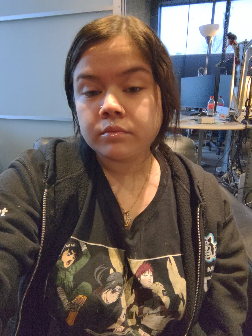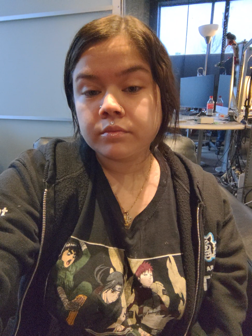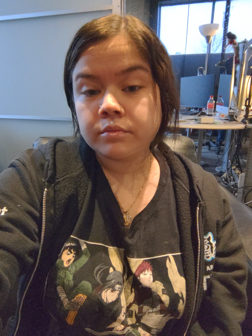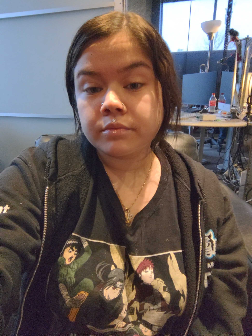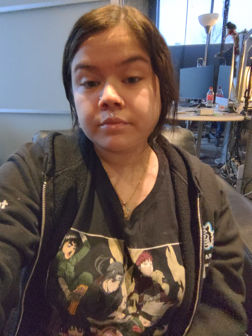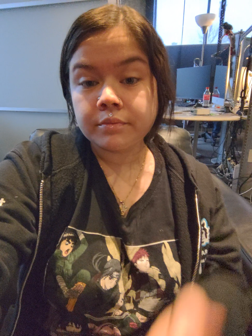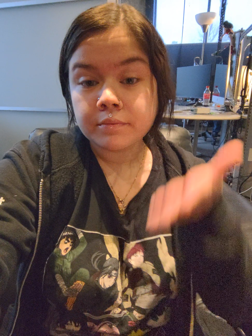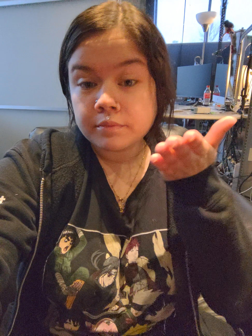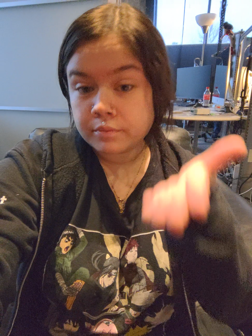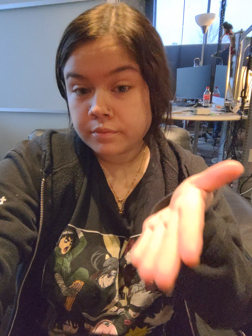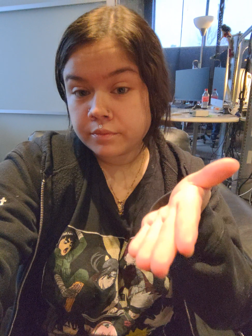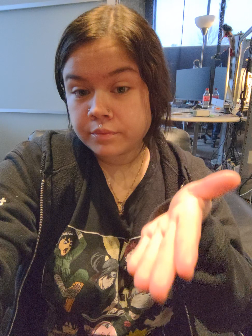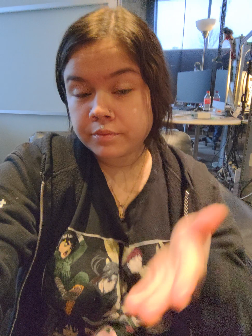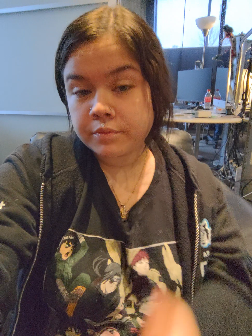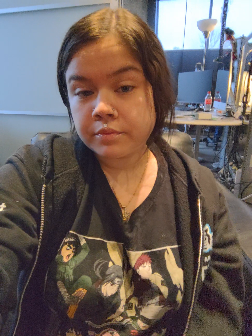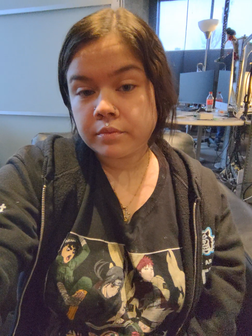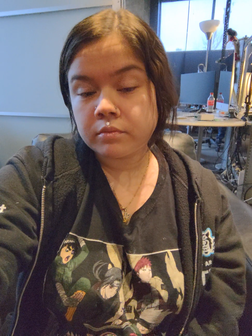there